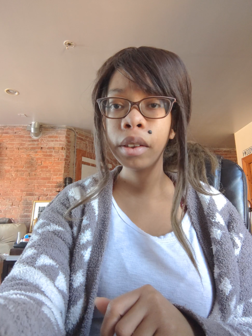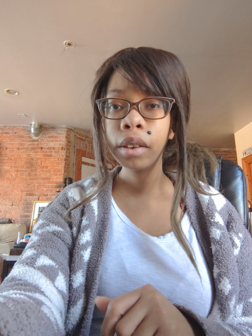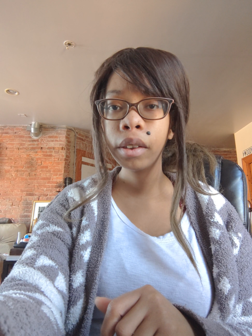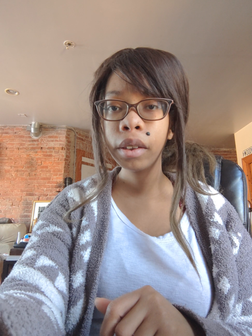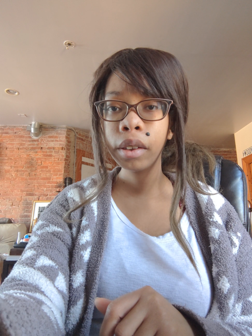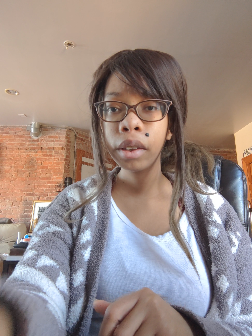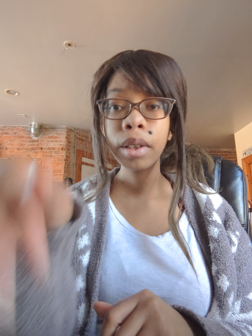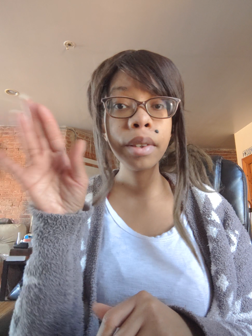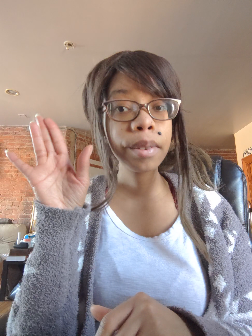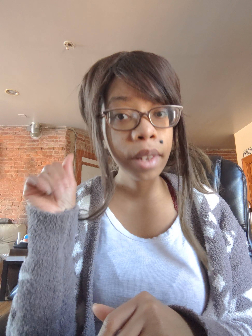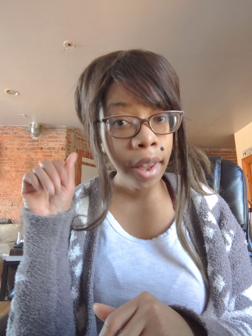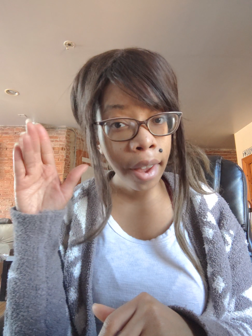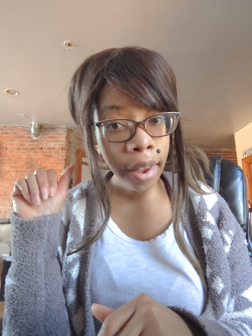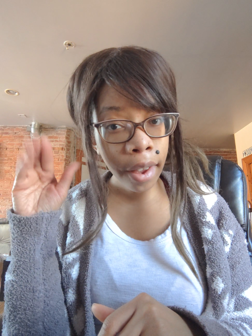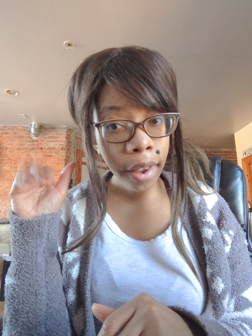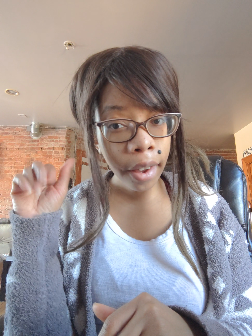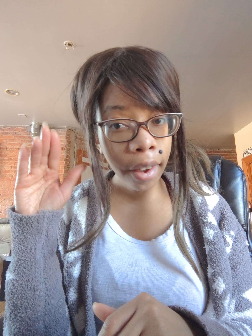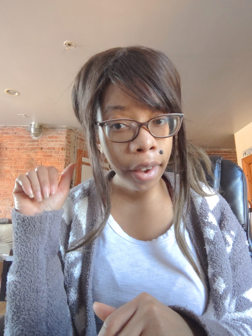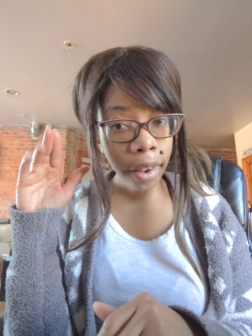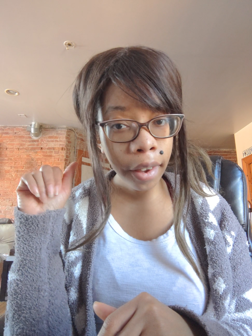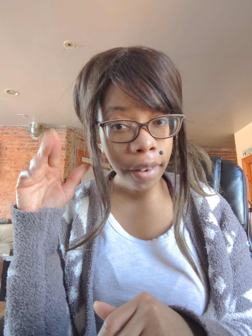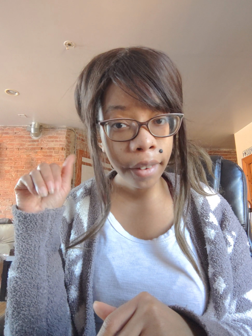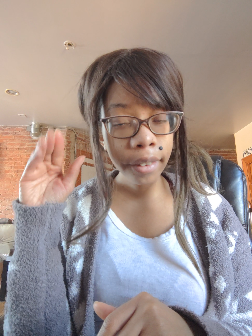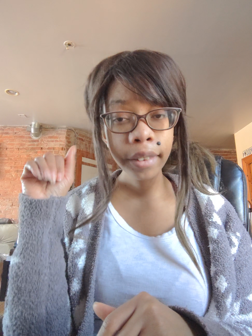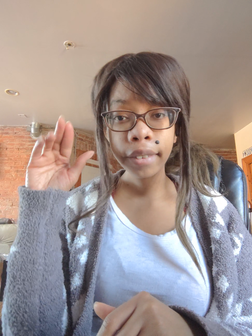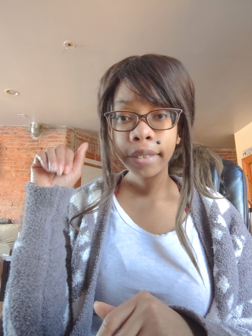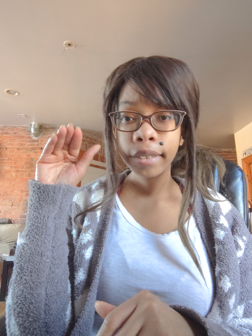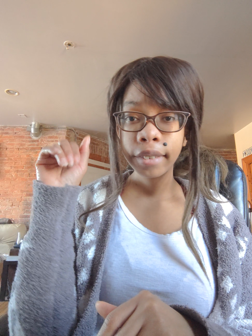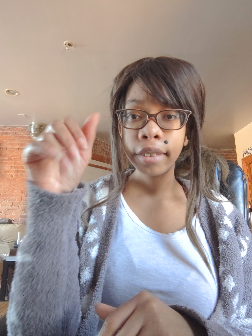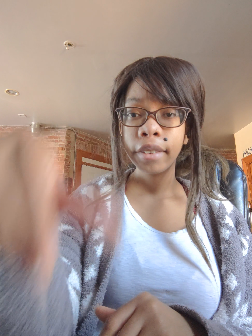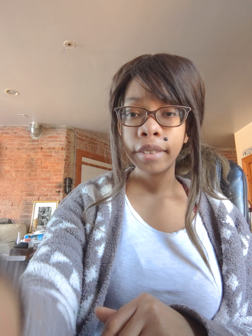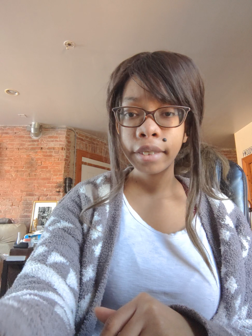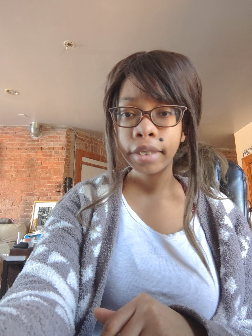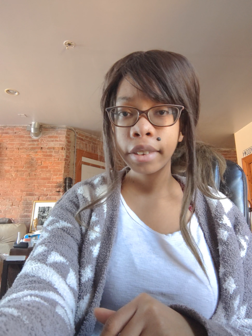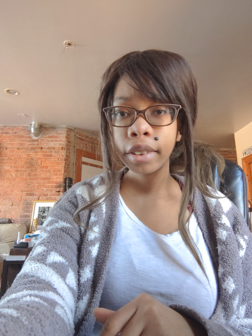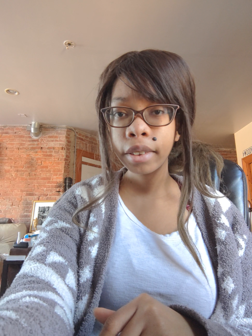bye